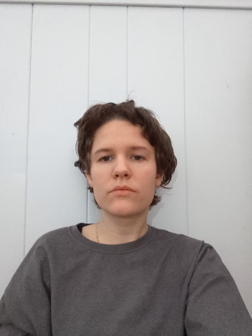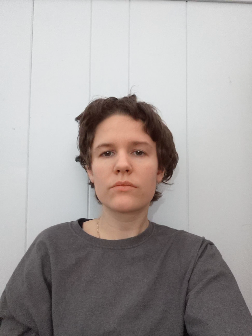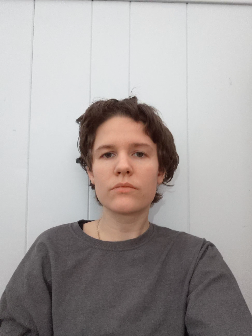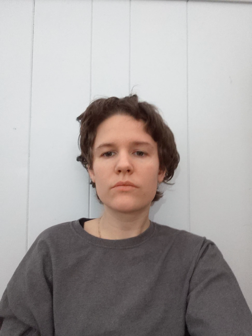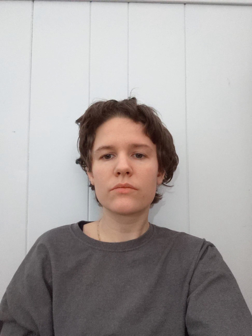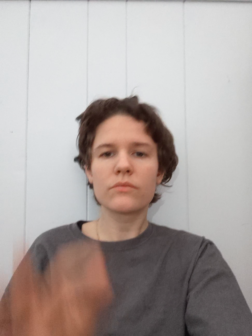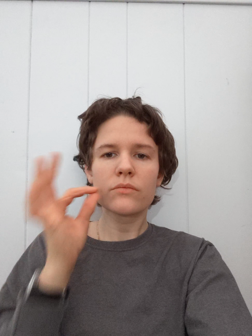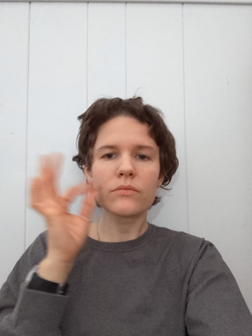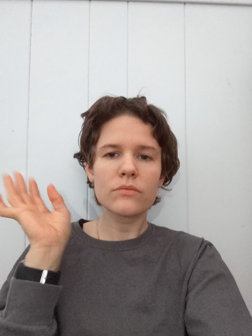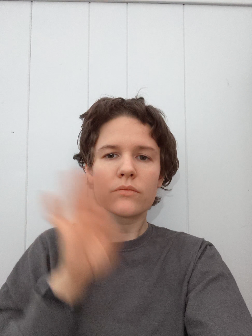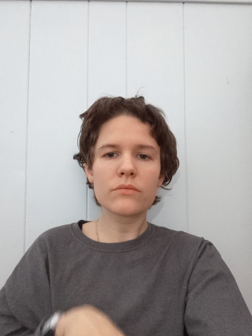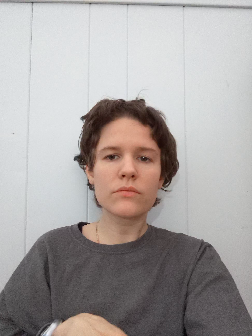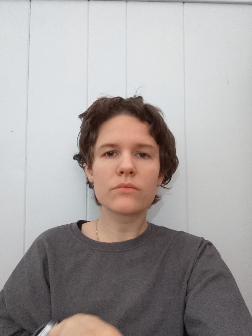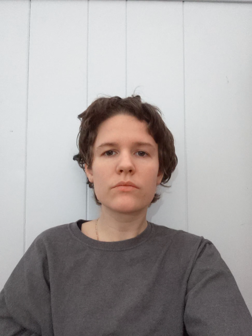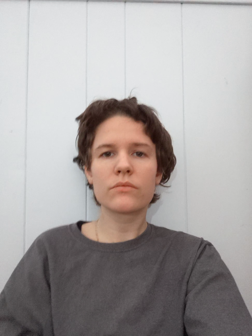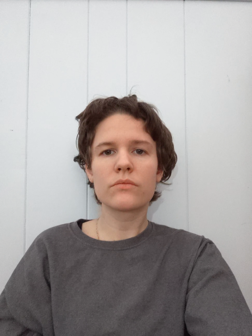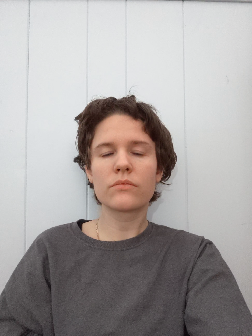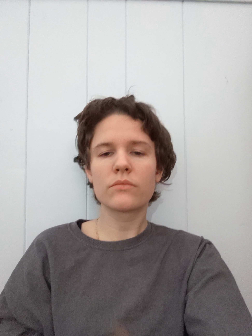bee